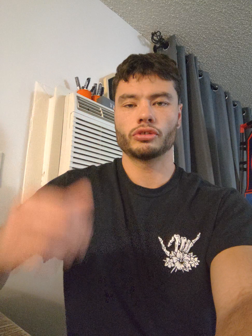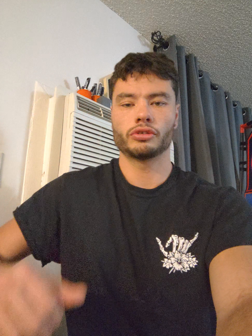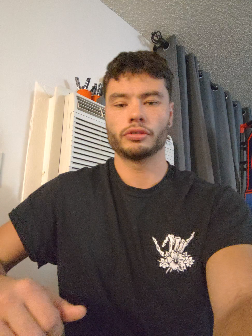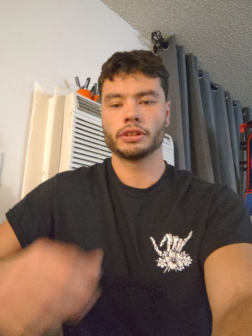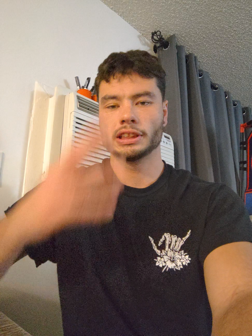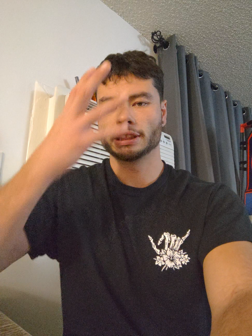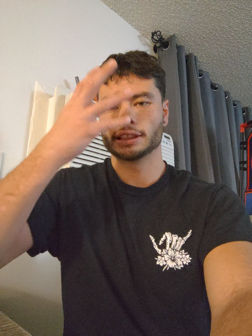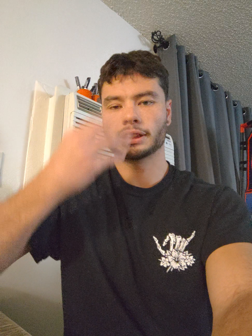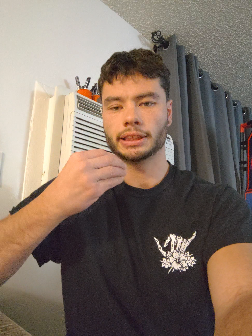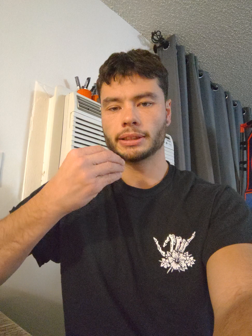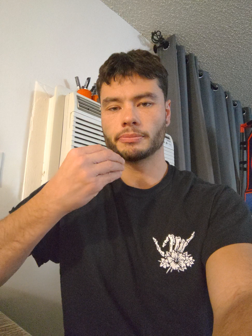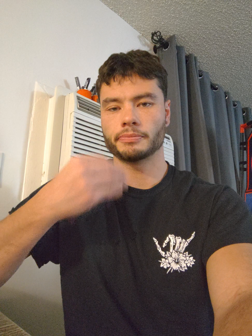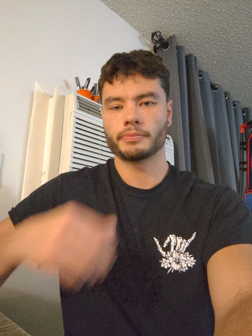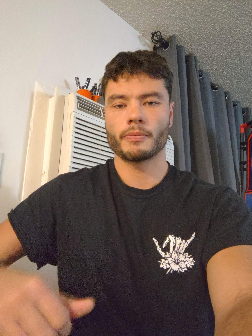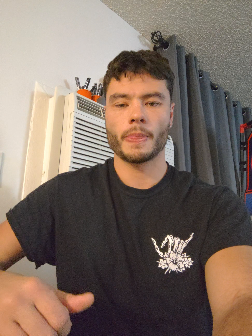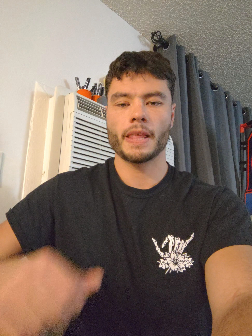sleep